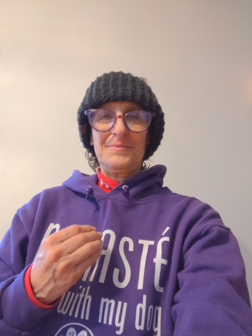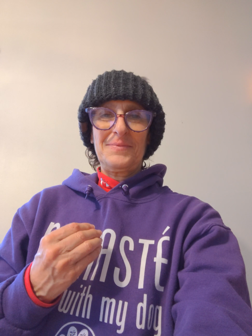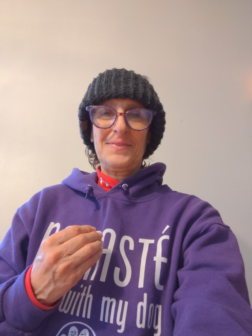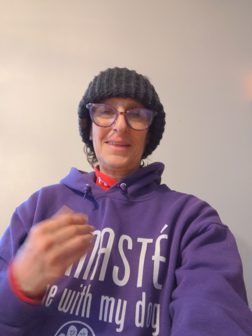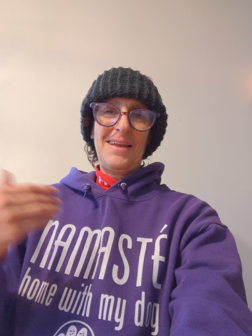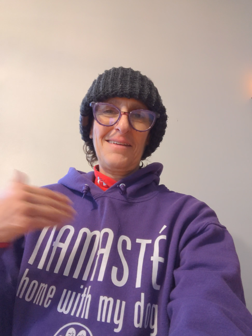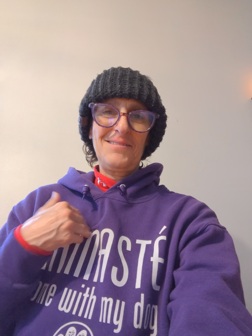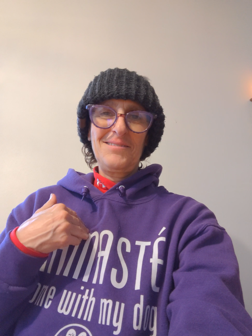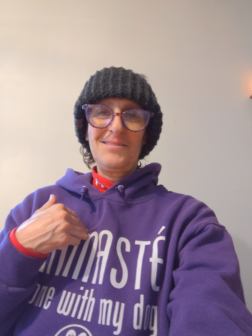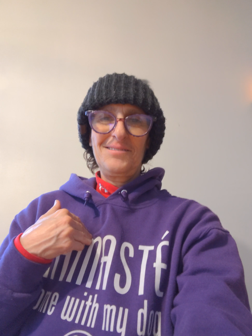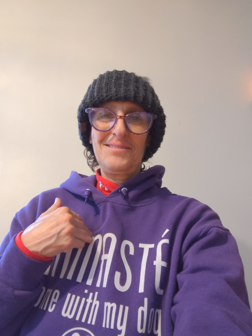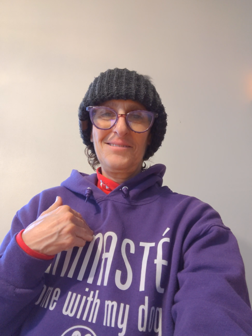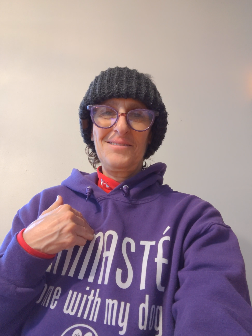have